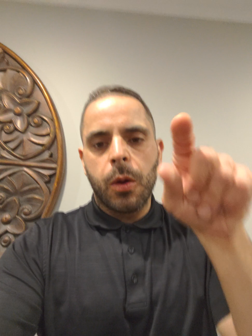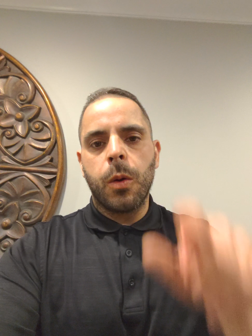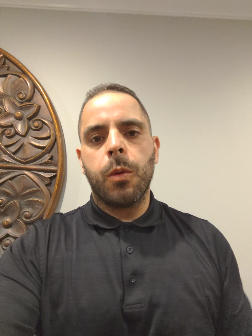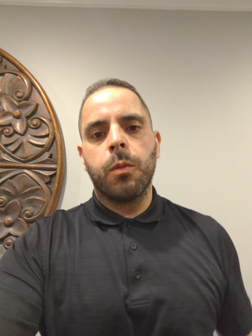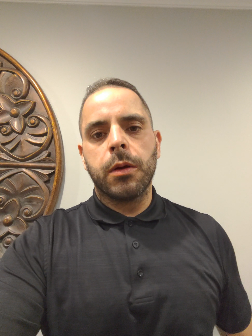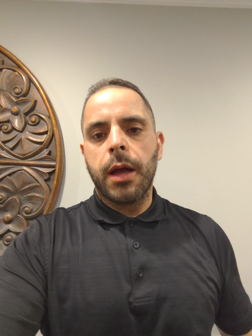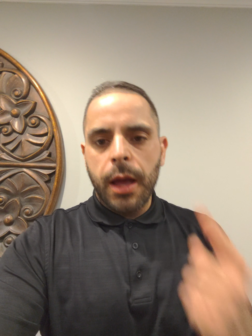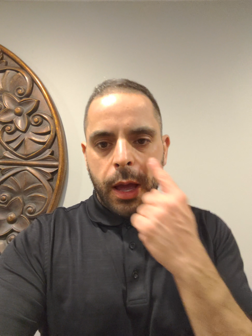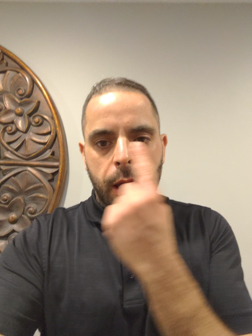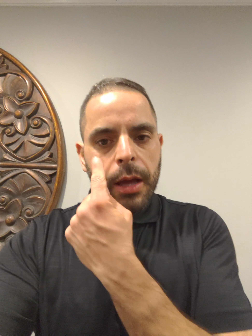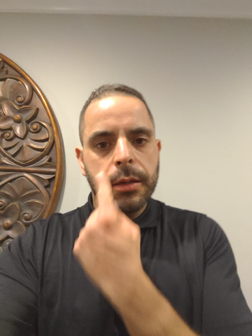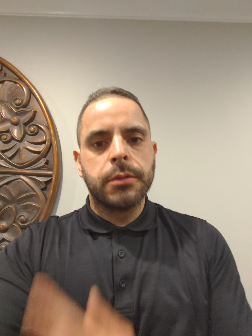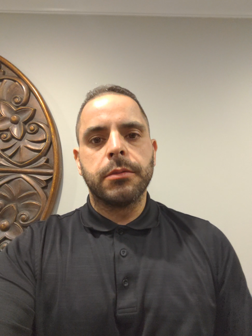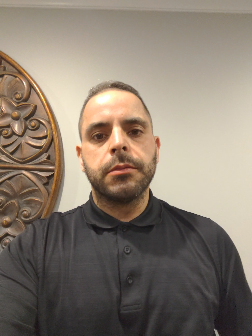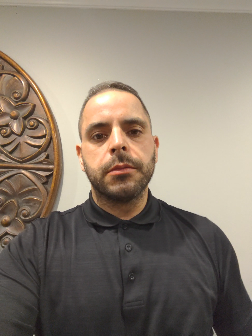eye